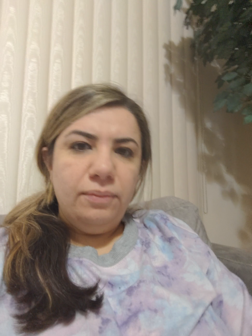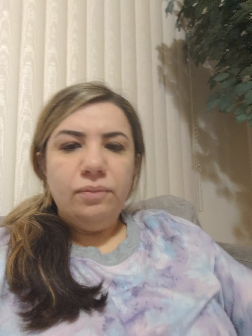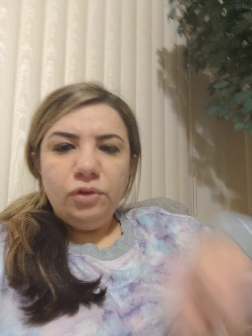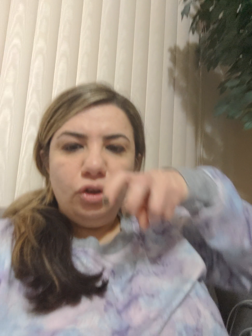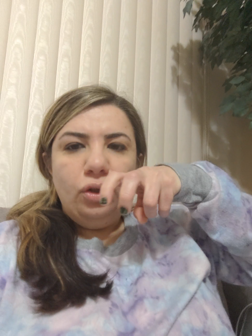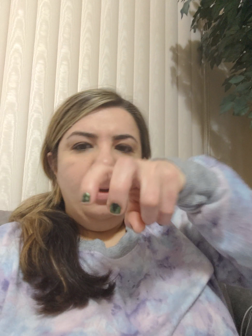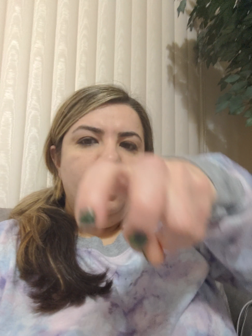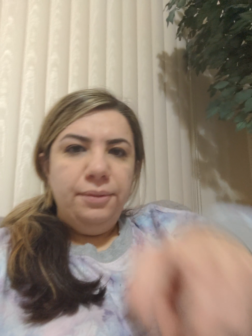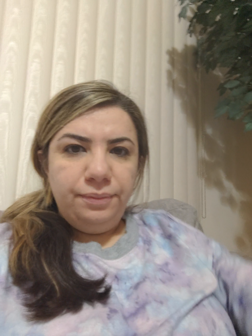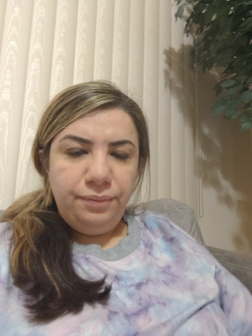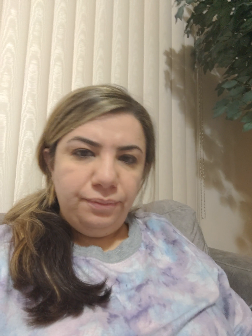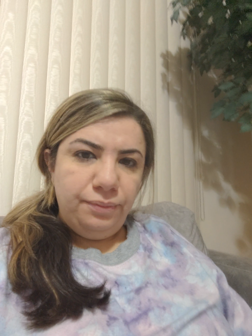ride